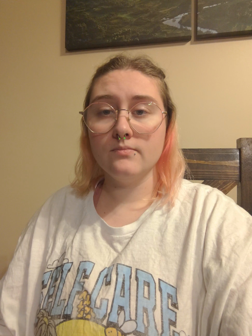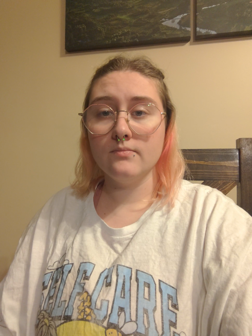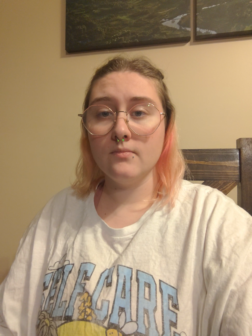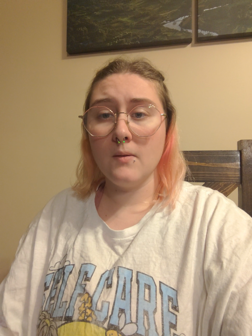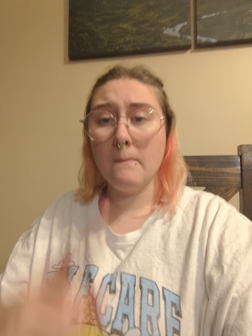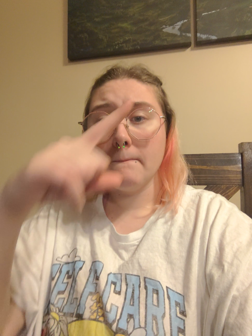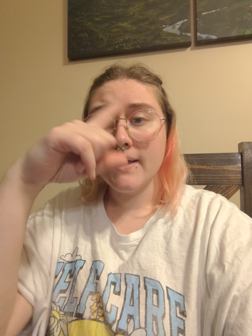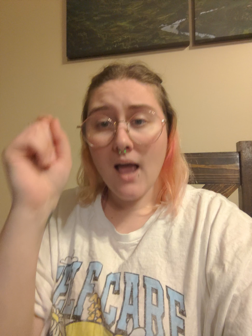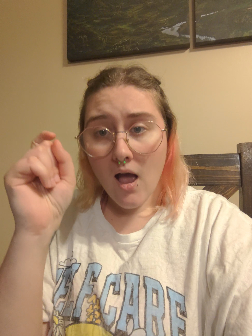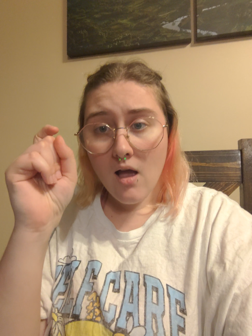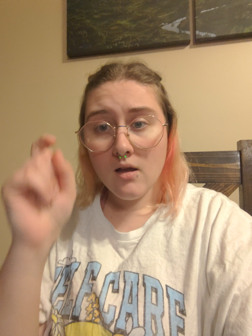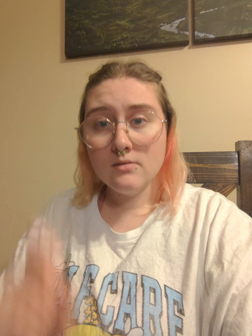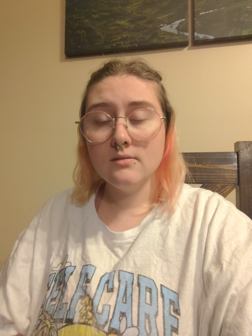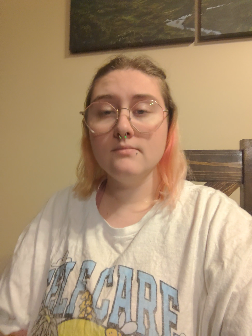because